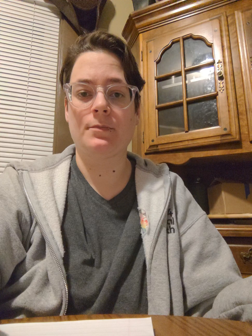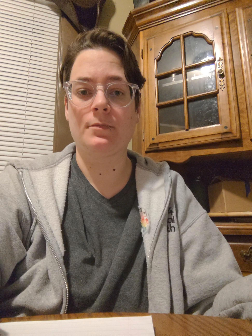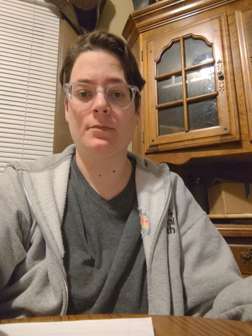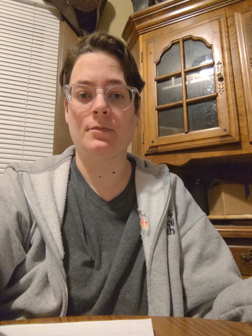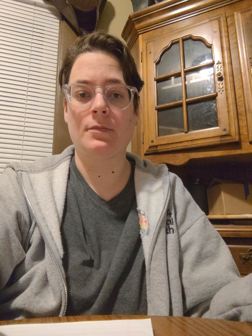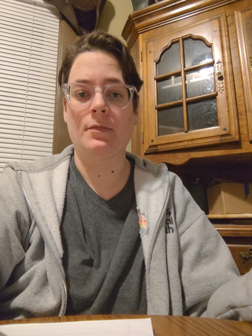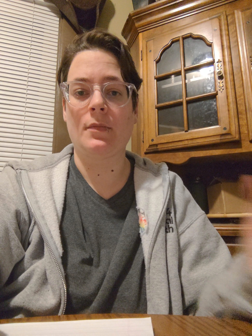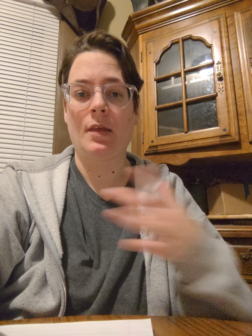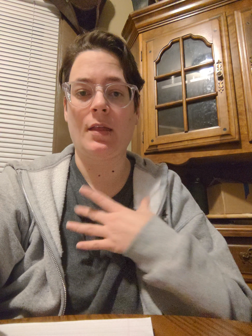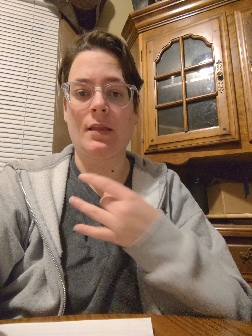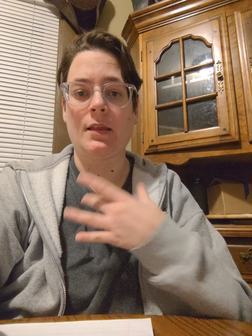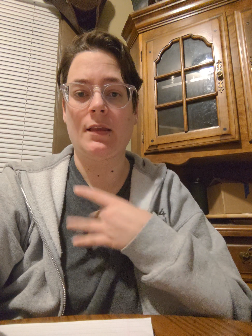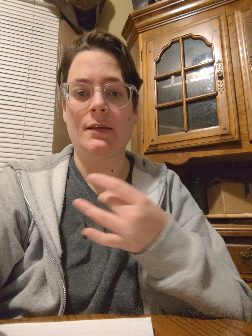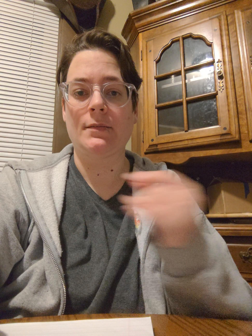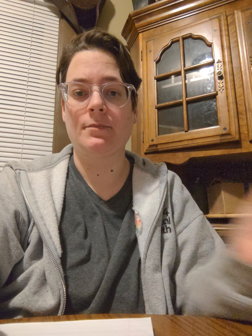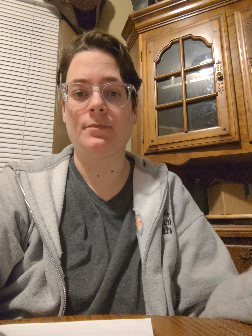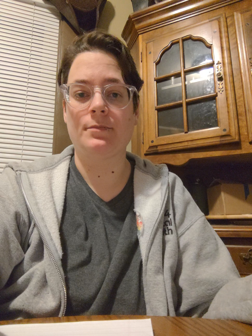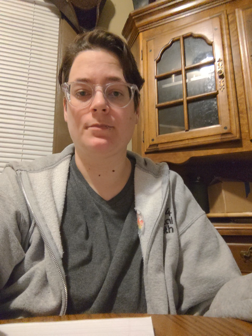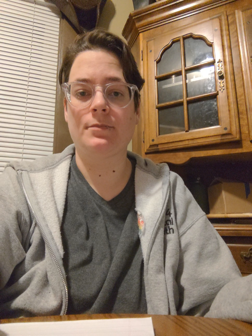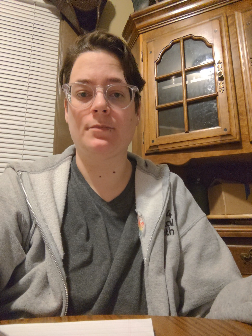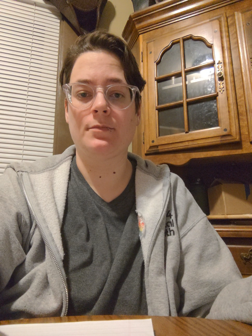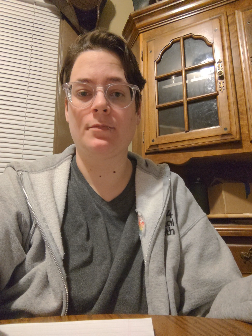like